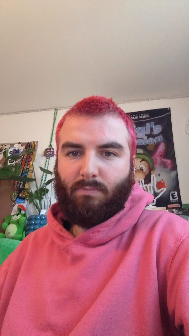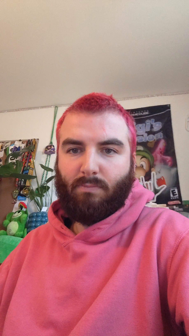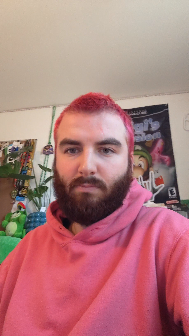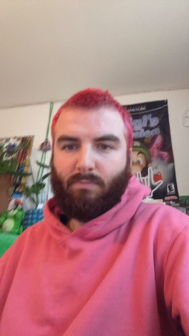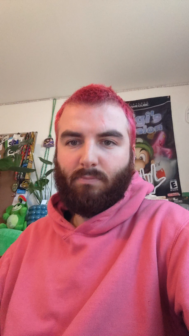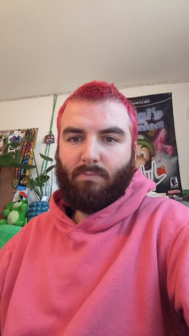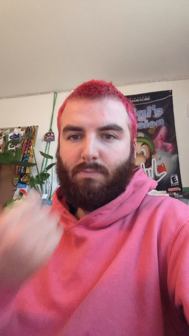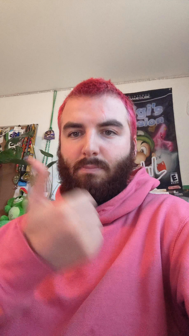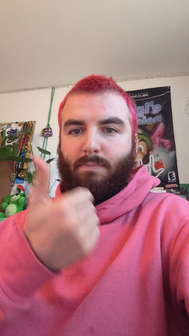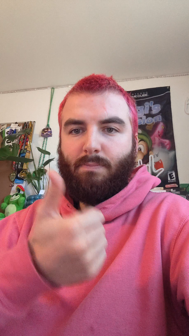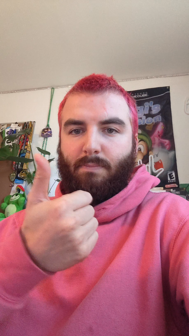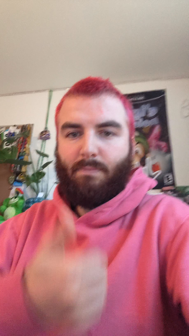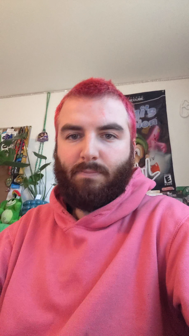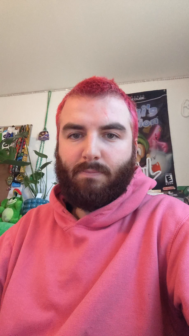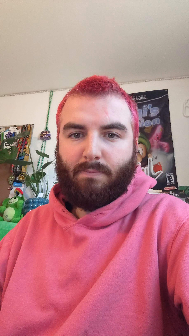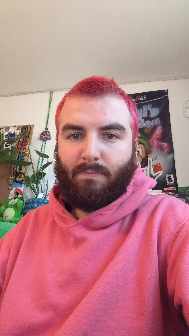help